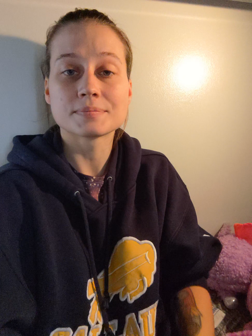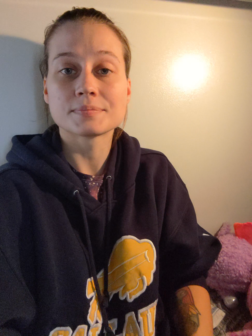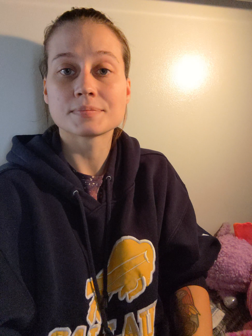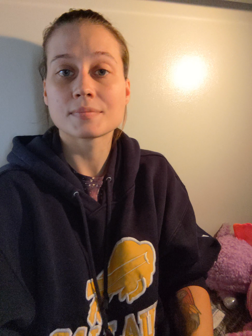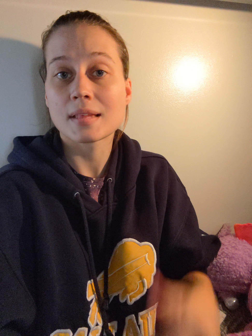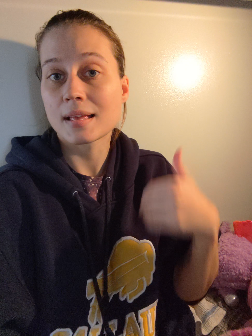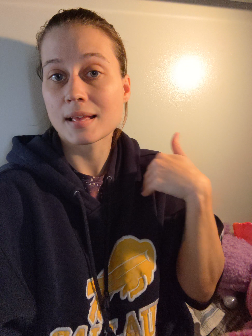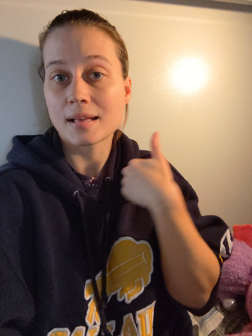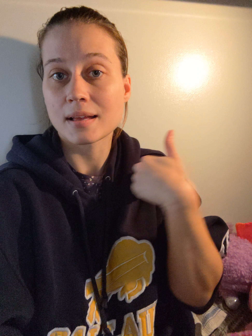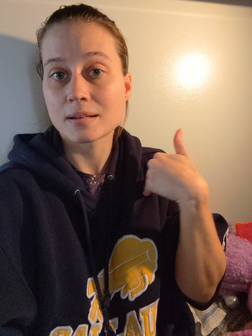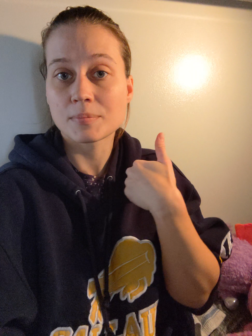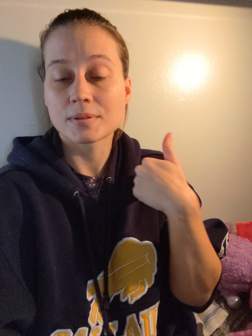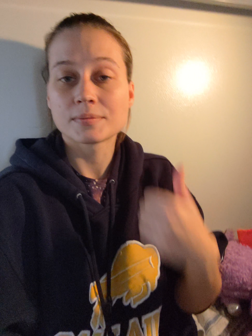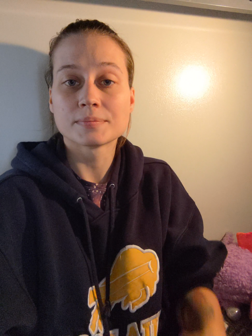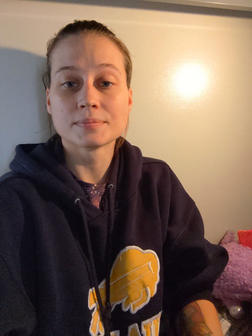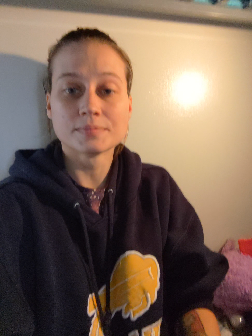animal